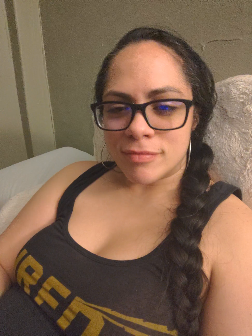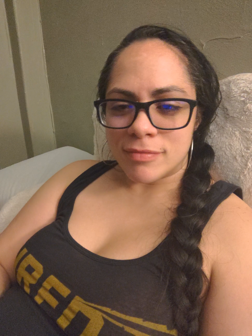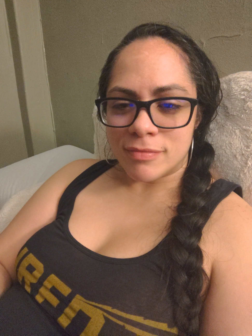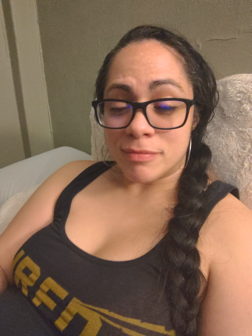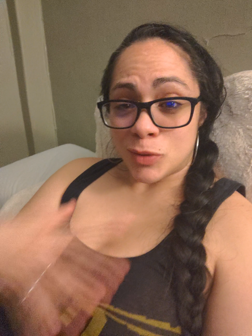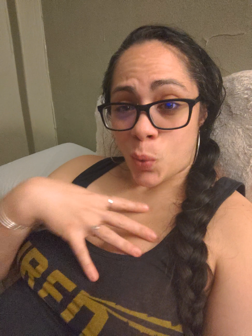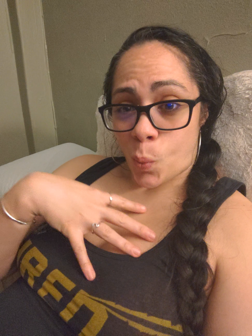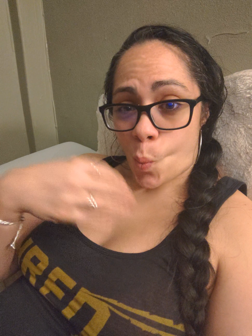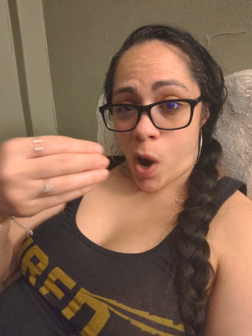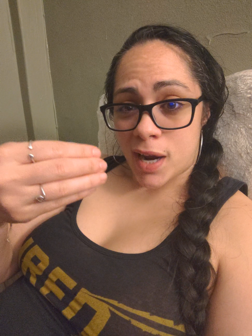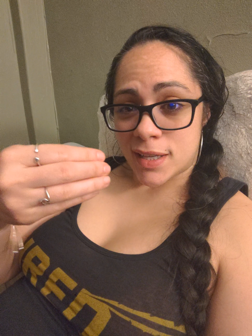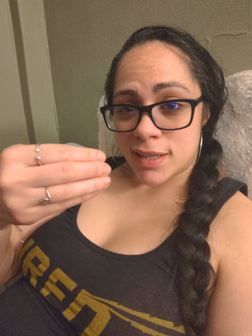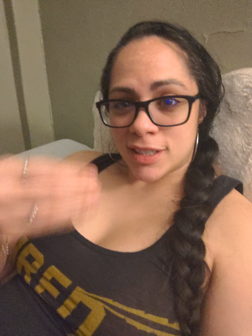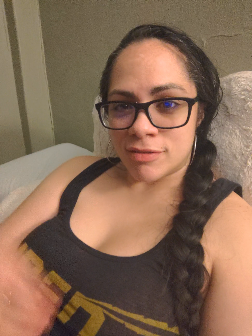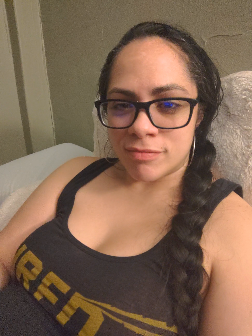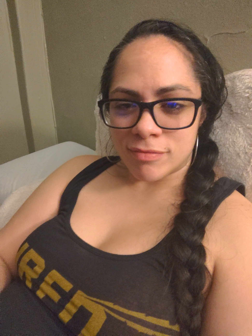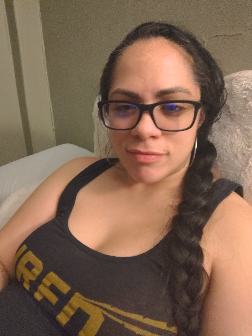white